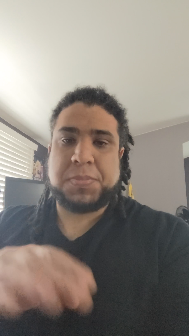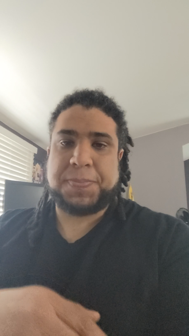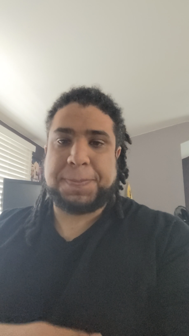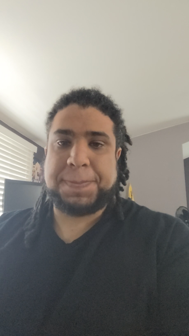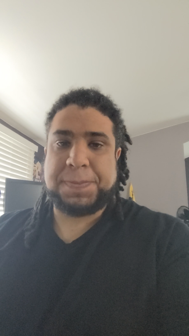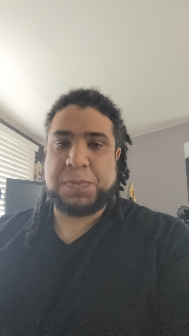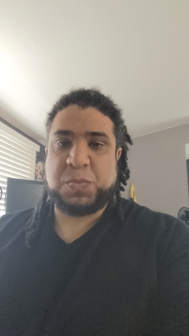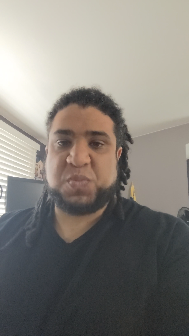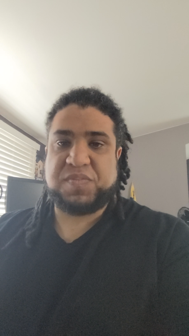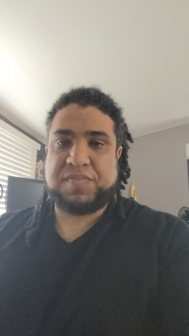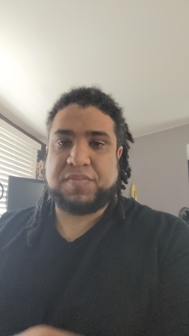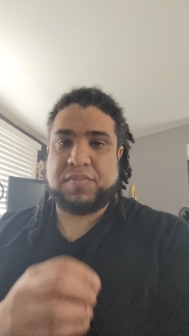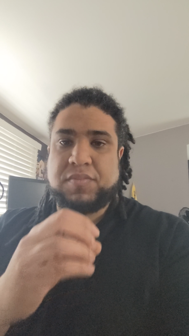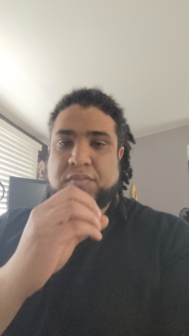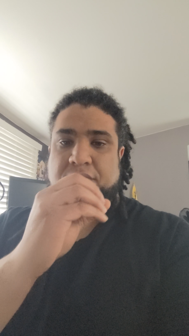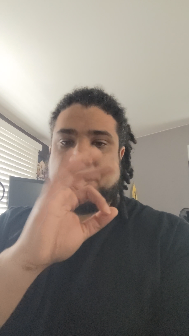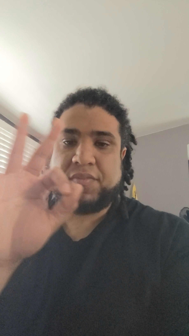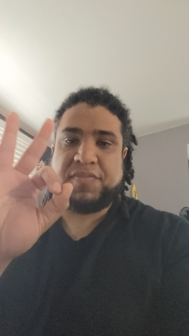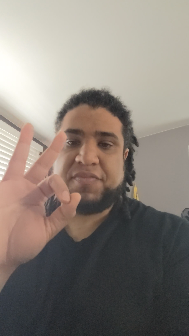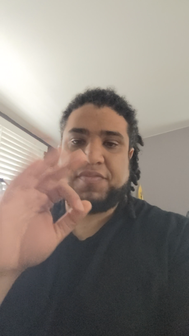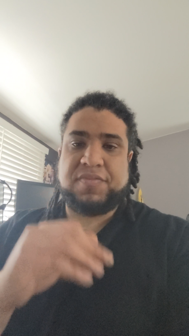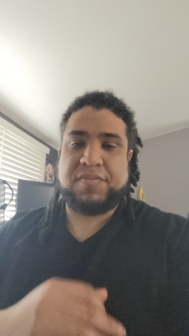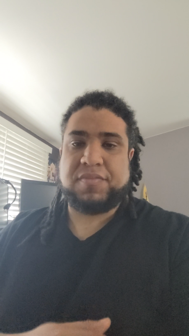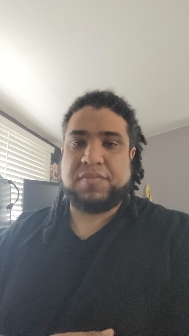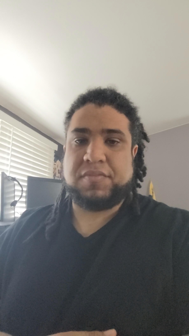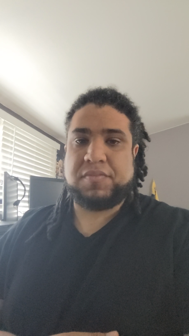off